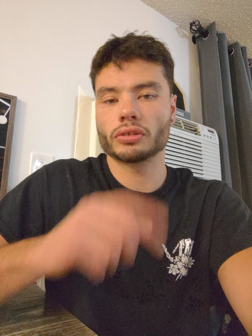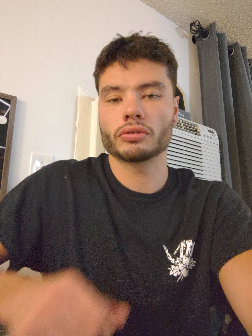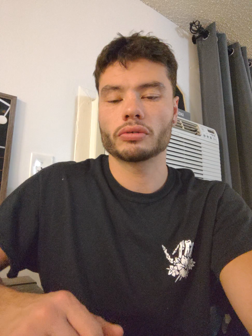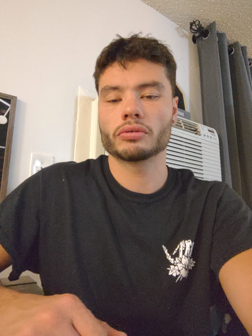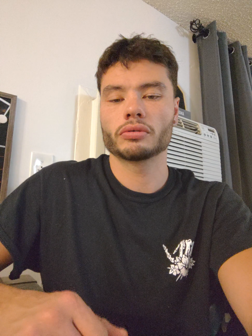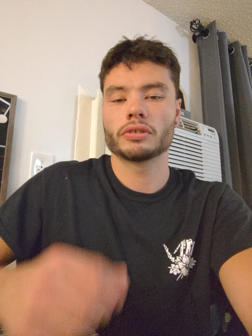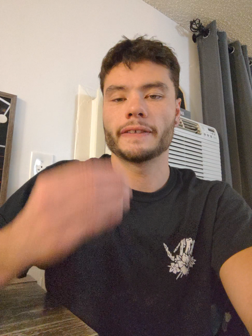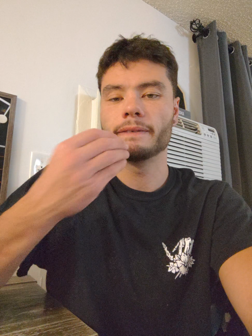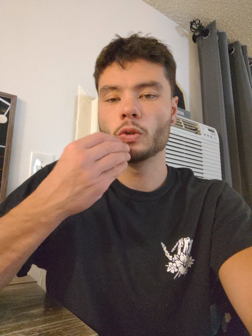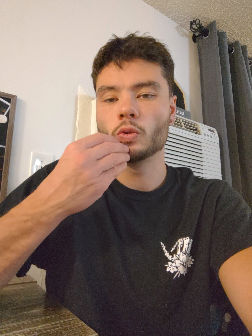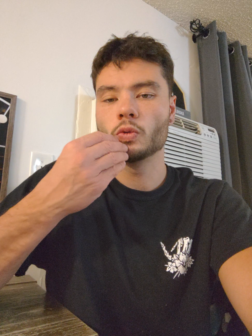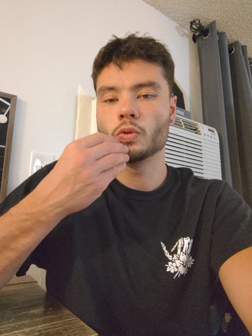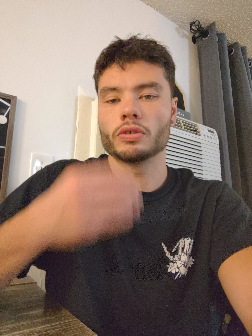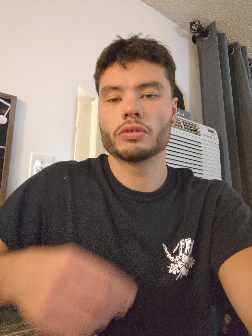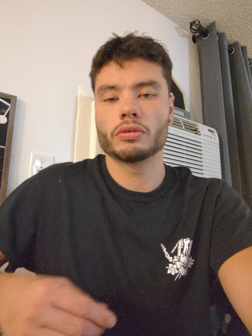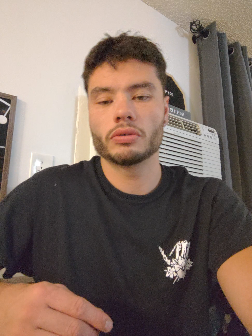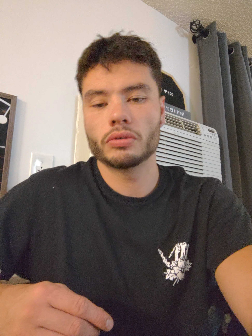food